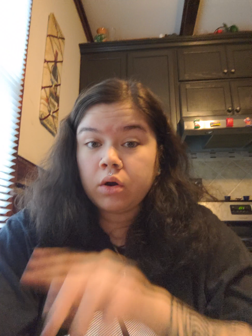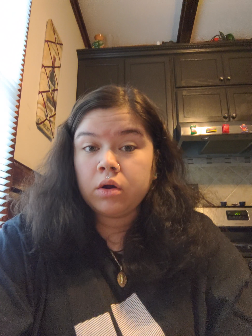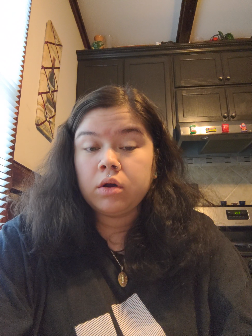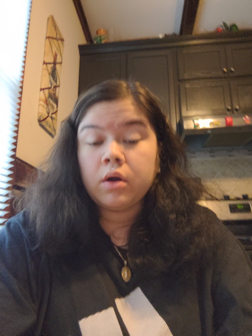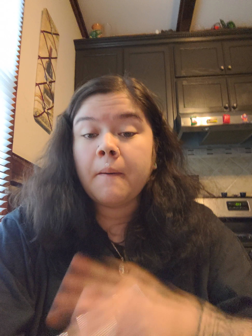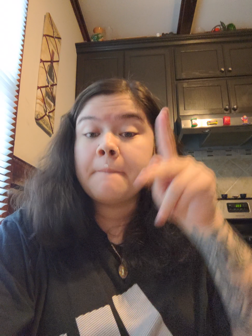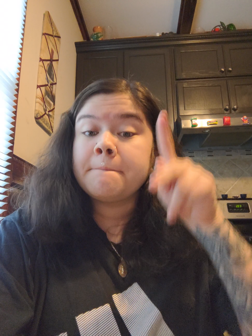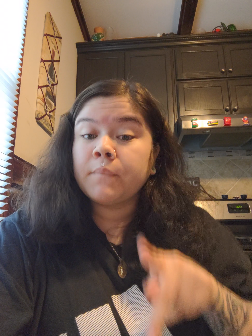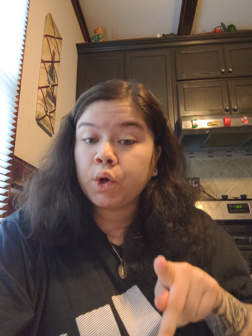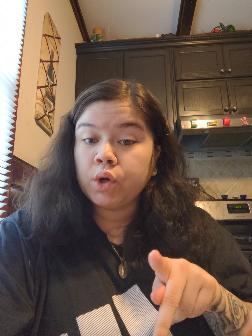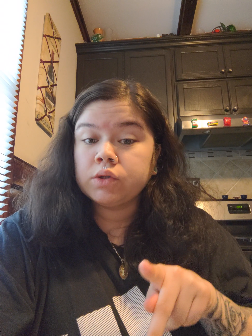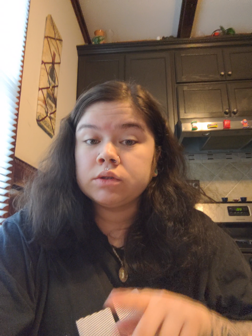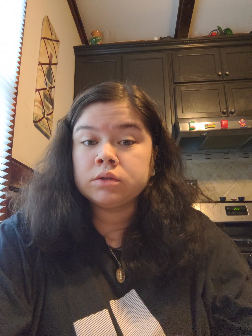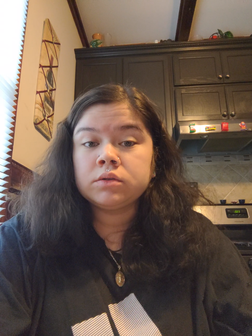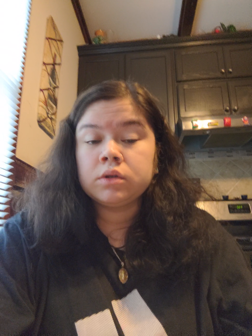person